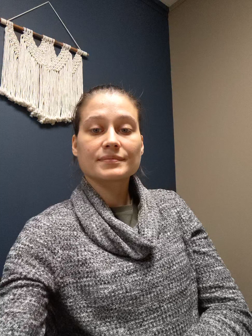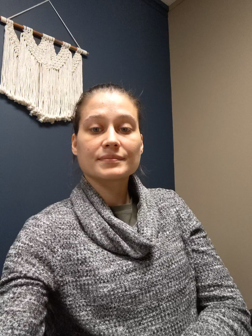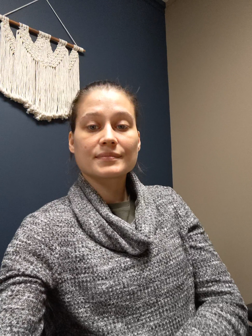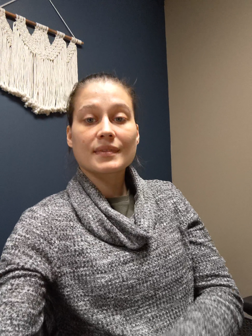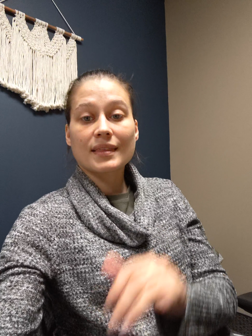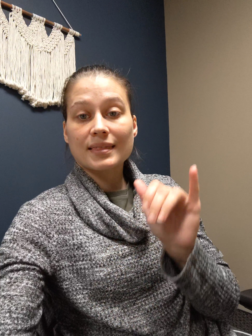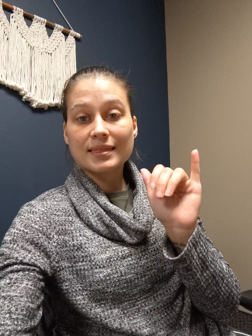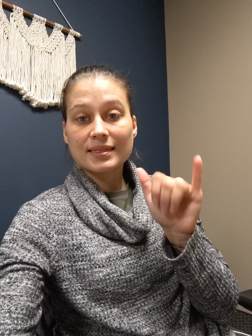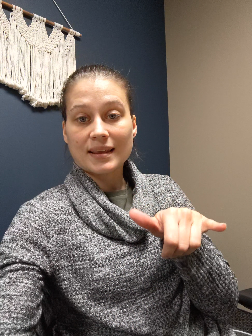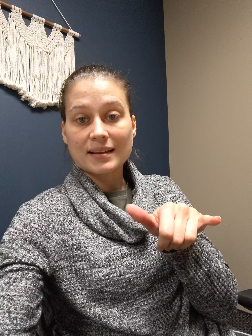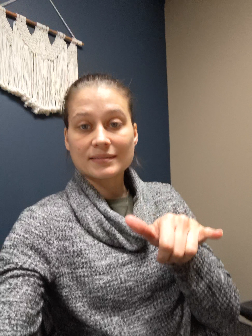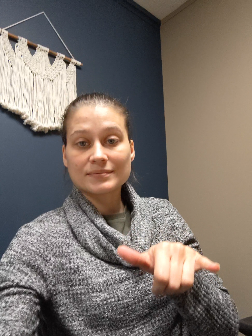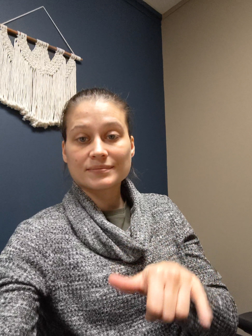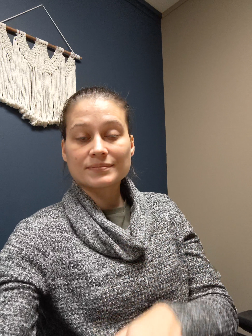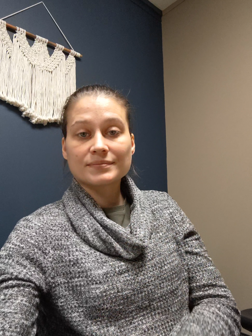that